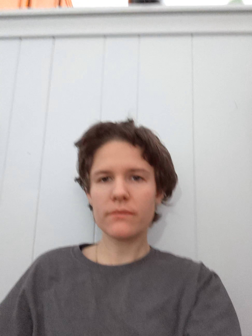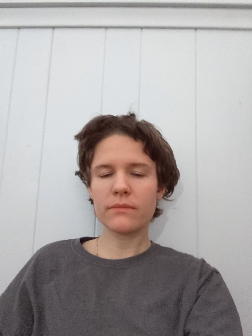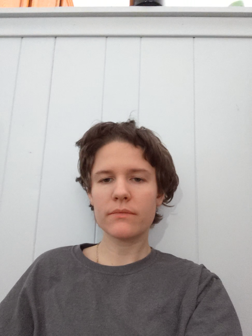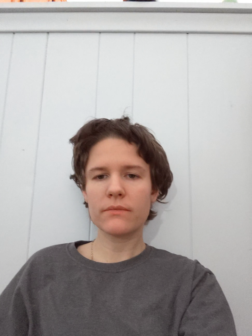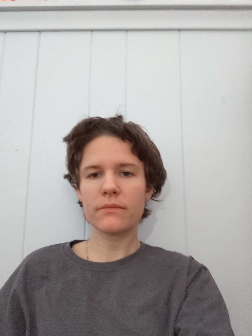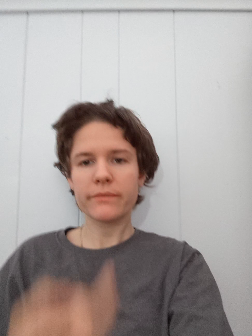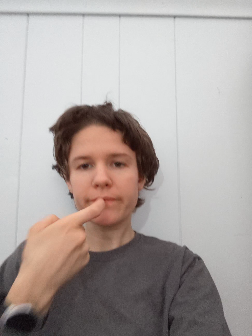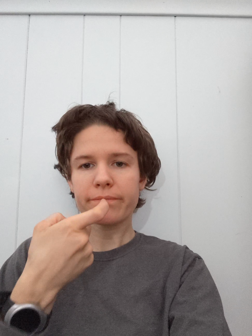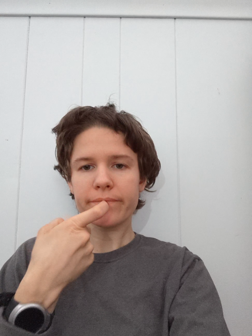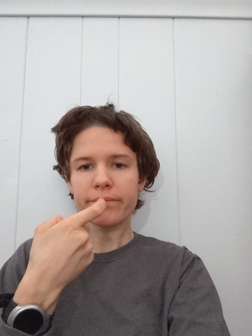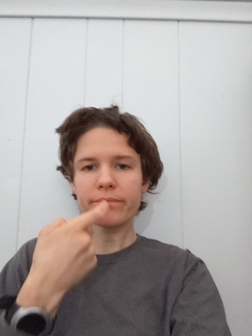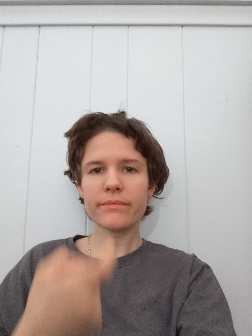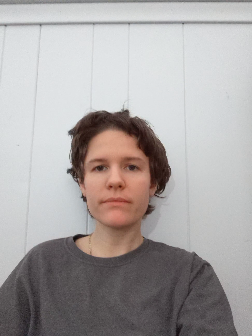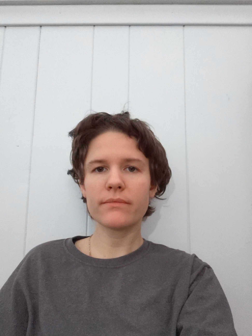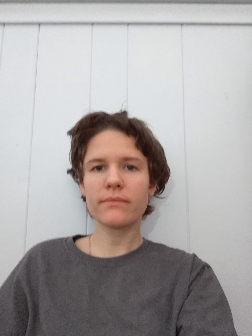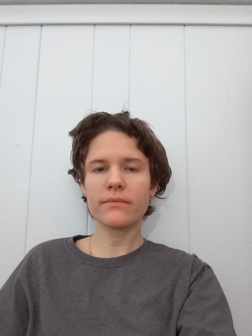window